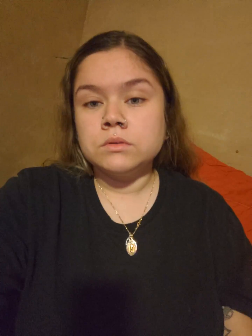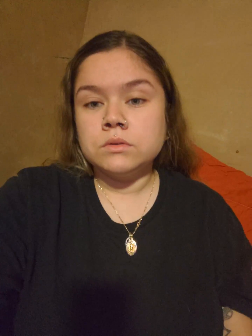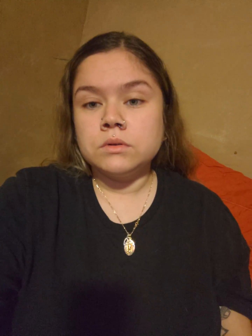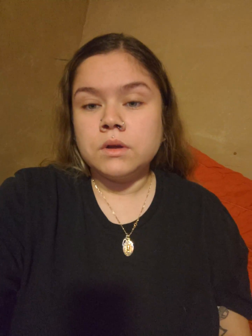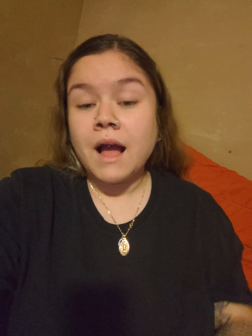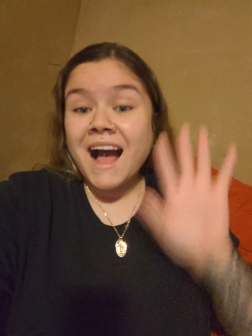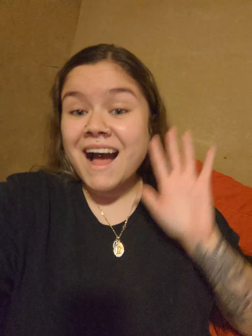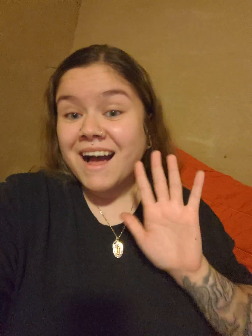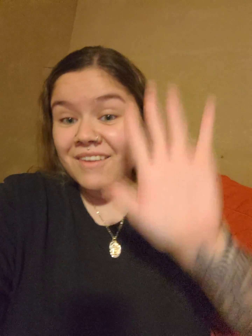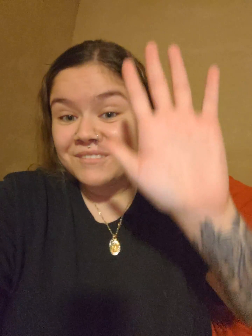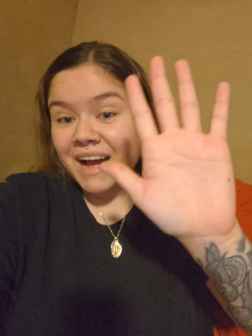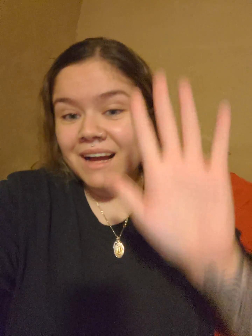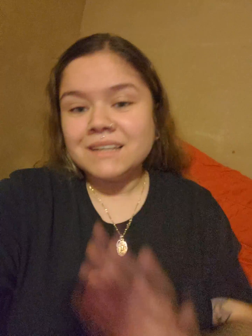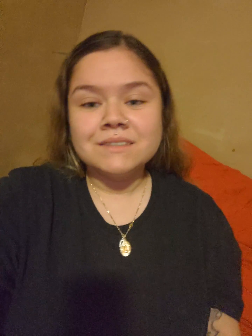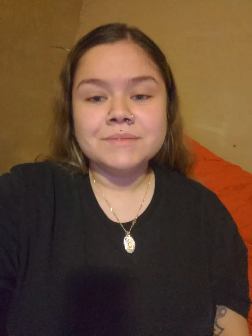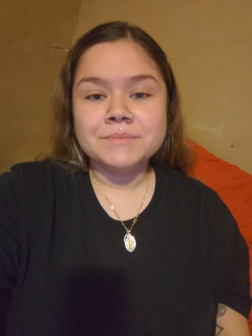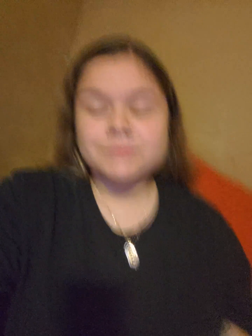give me five